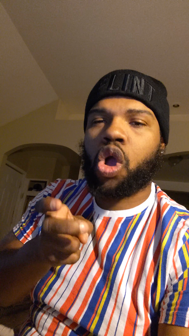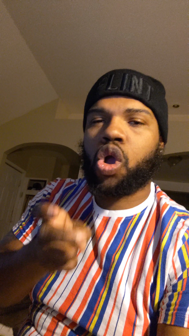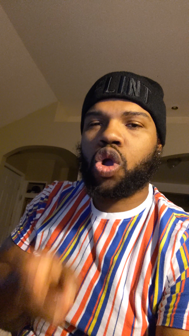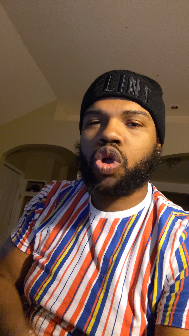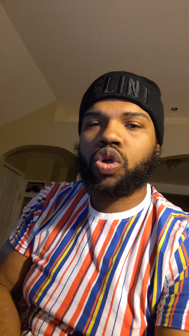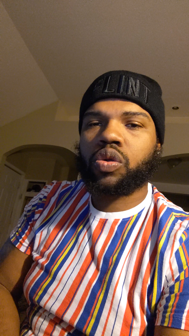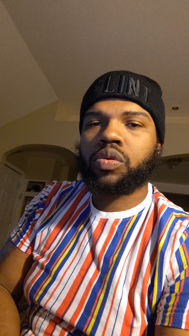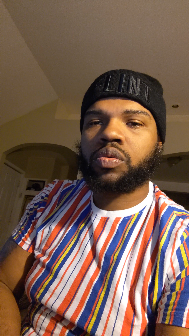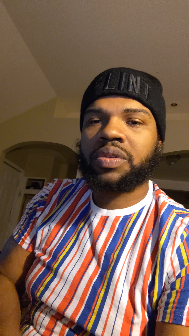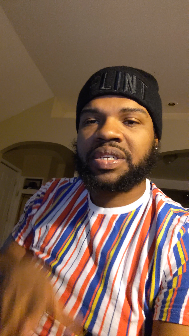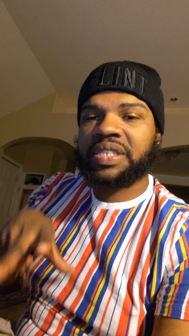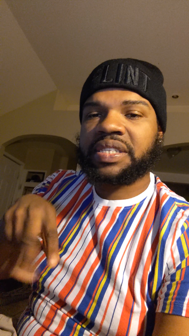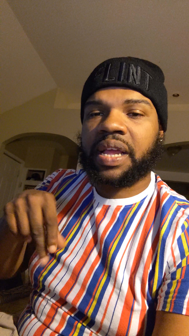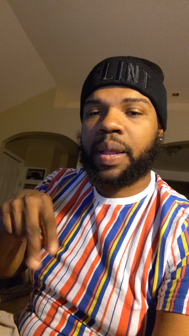diaper